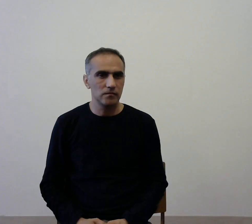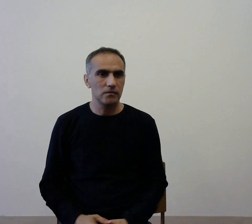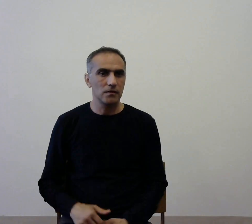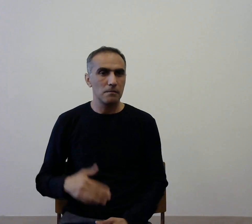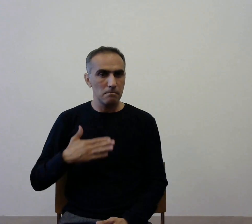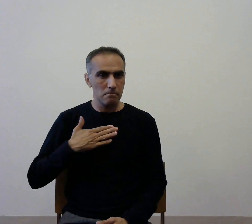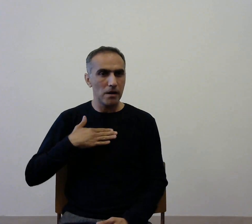mən